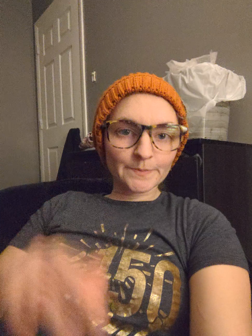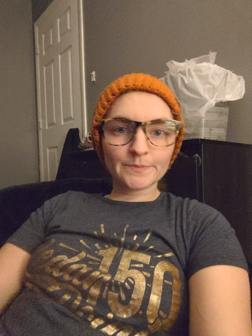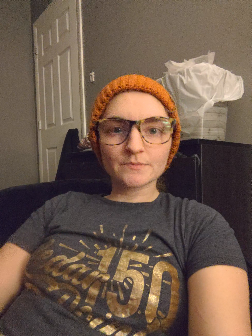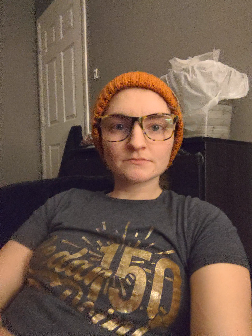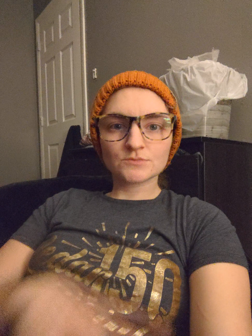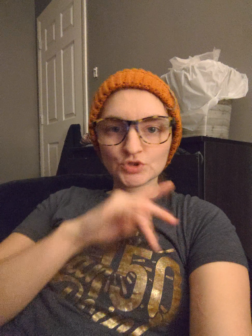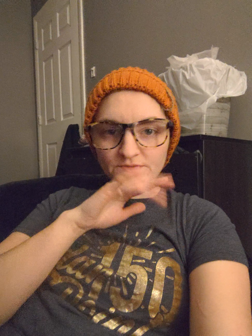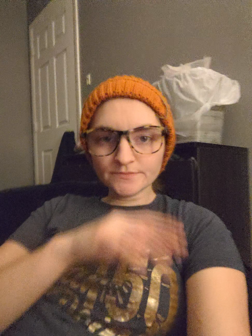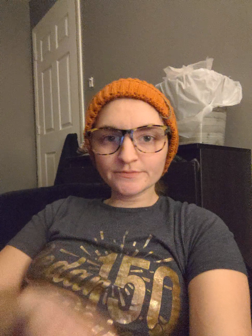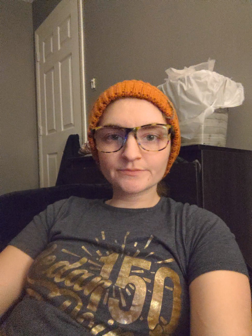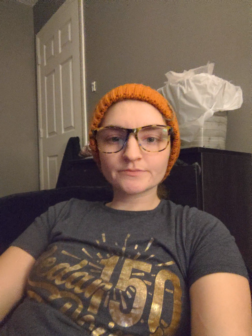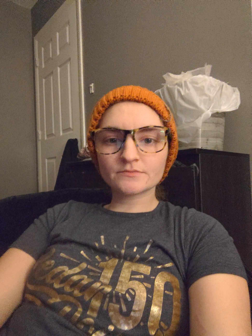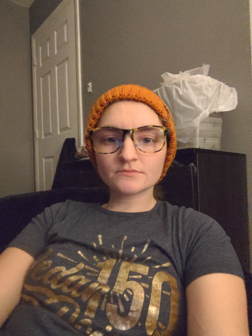dirty